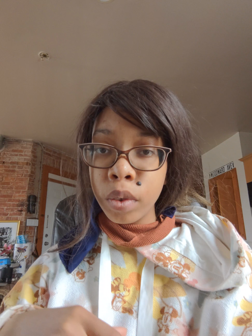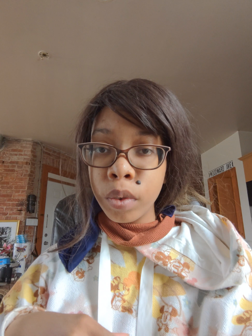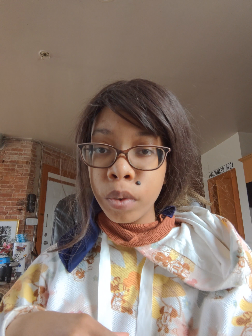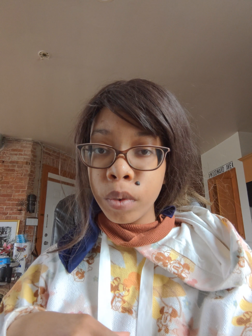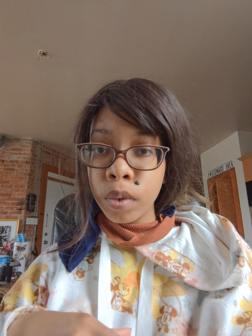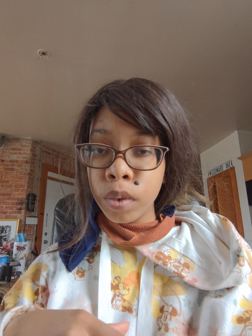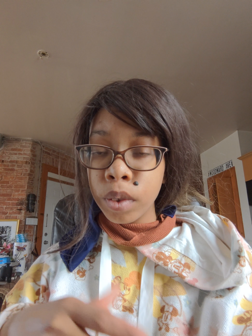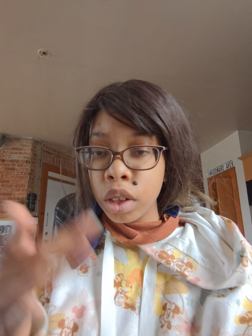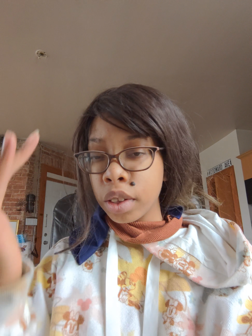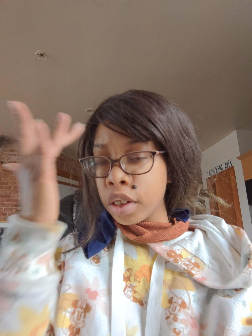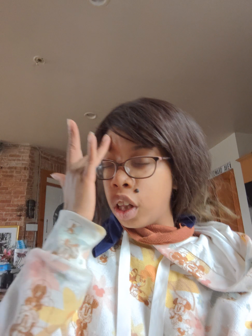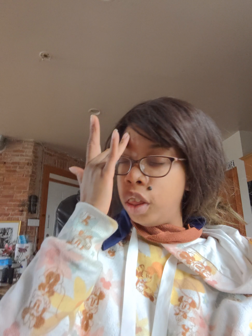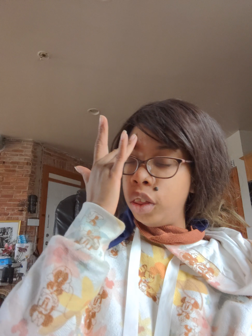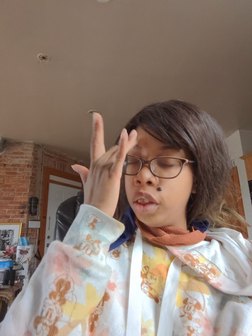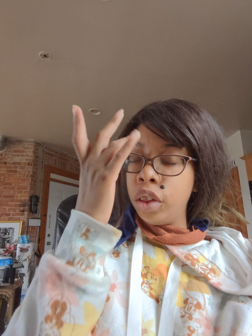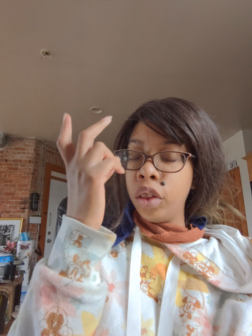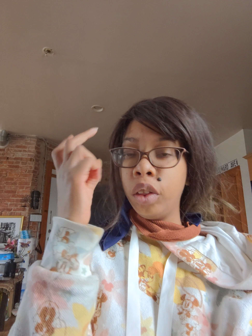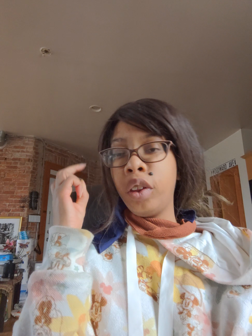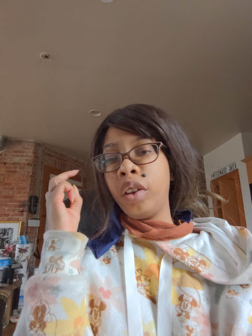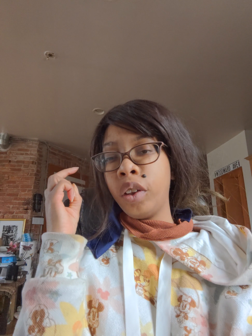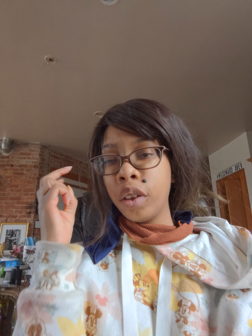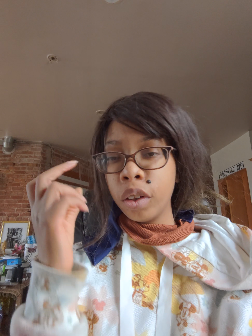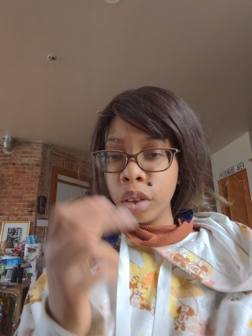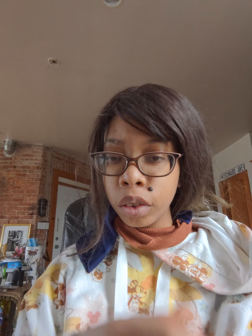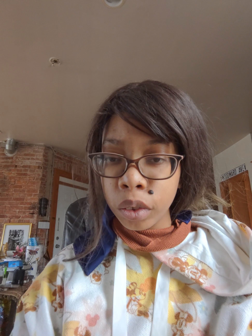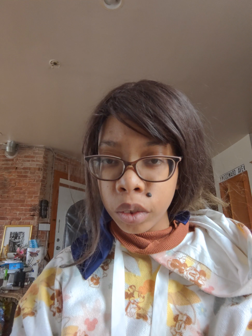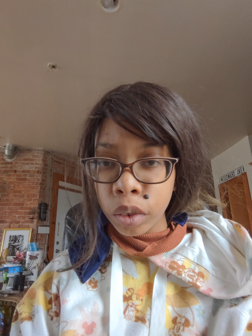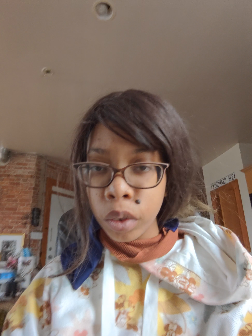sick